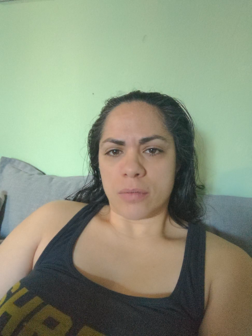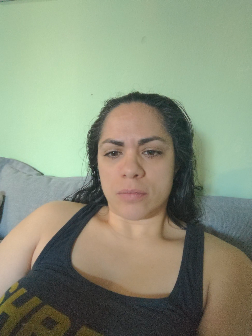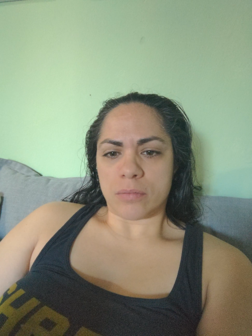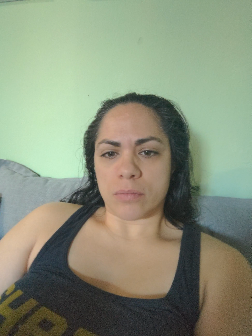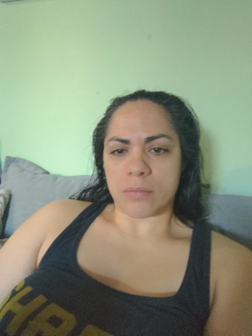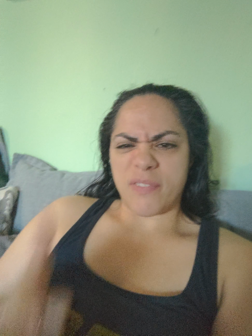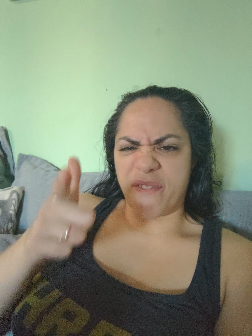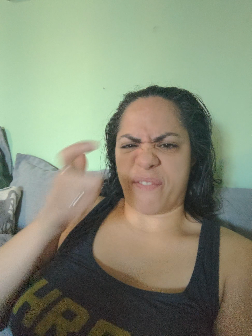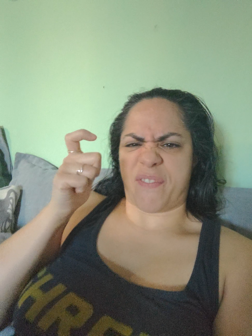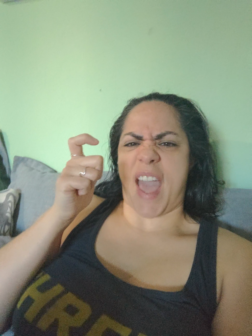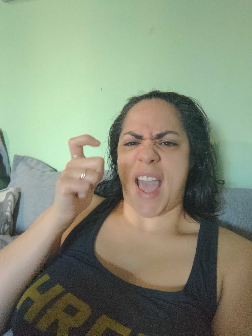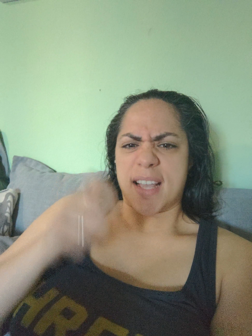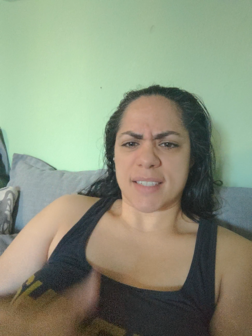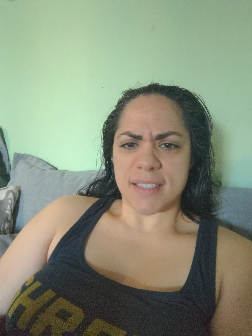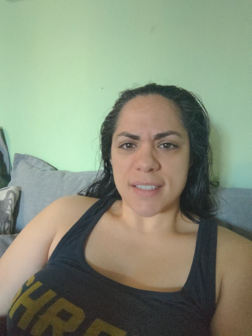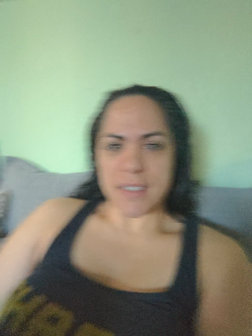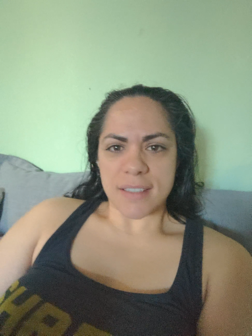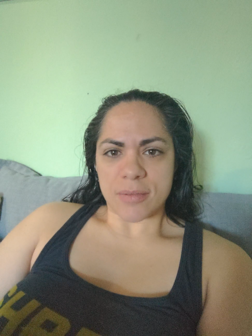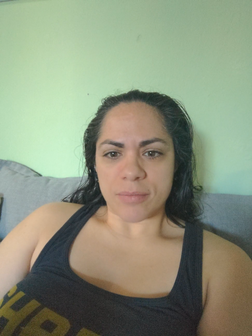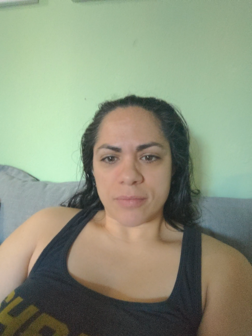fast